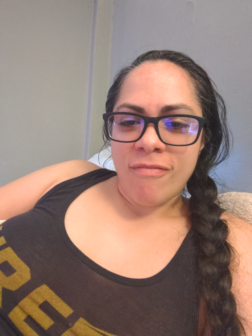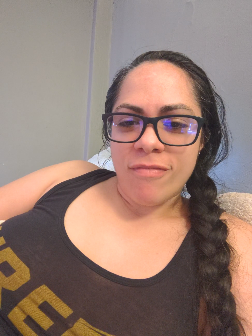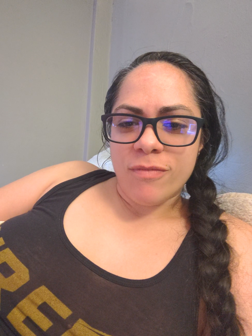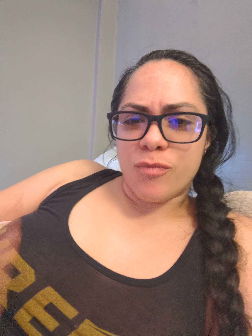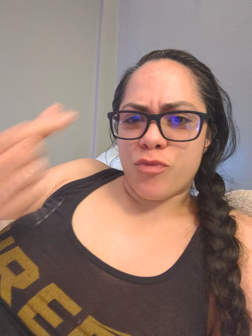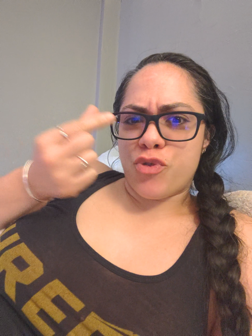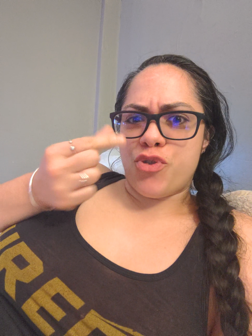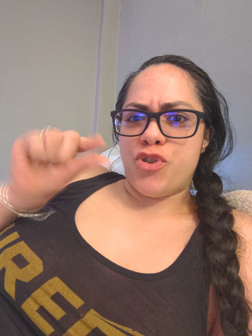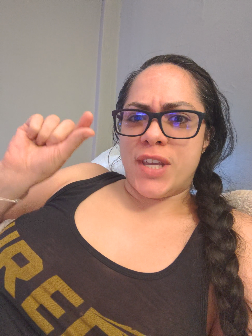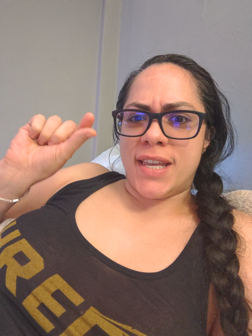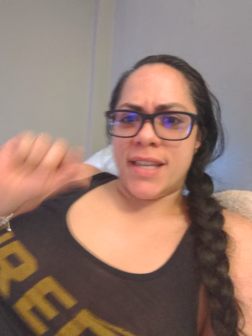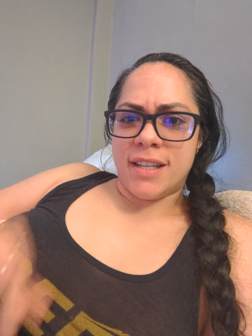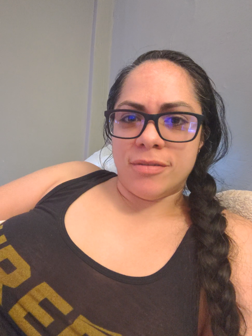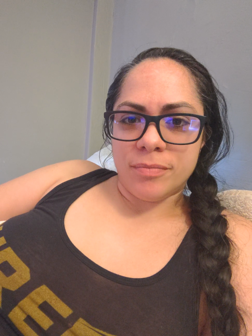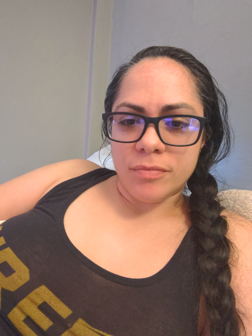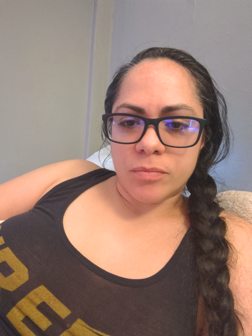green